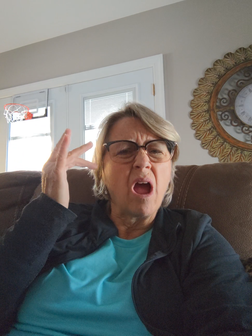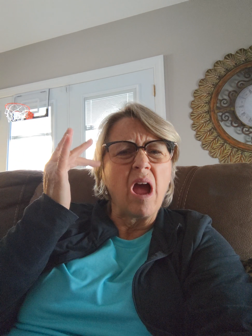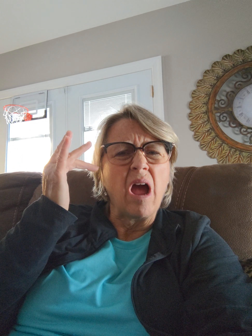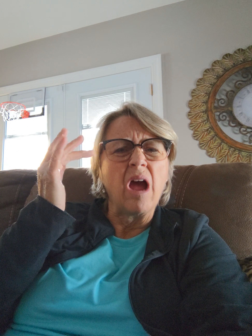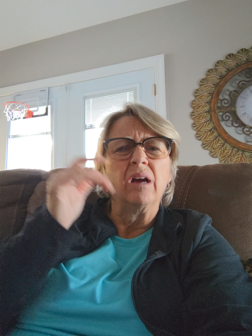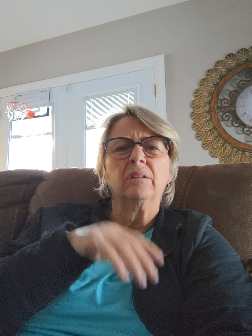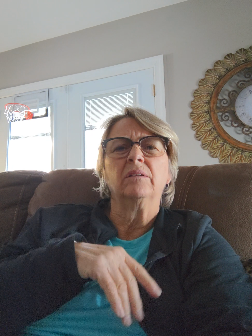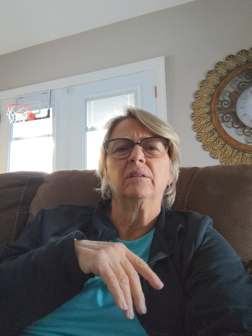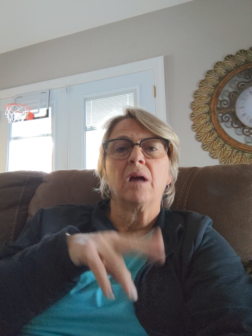why